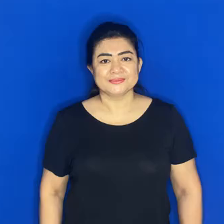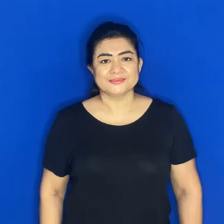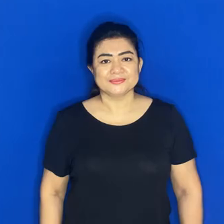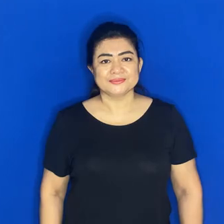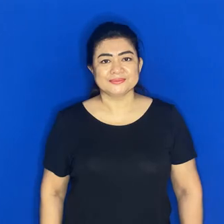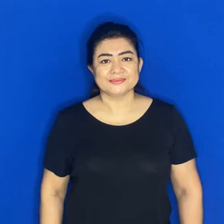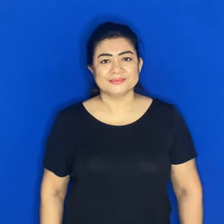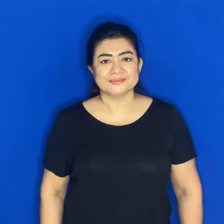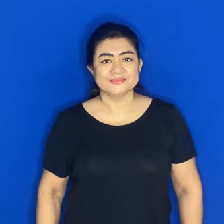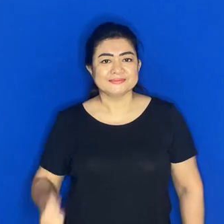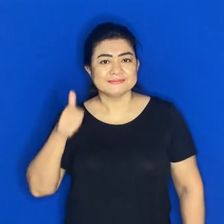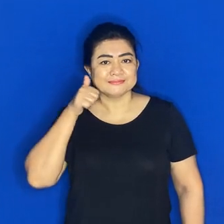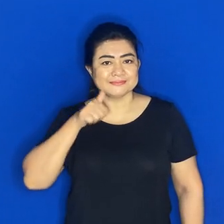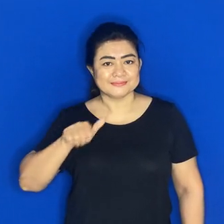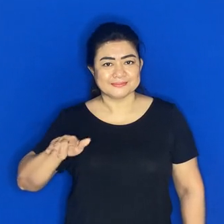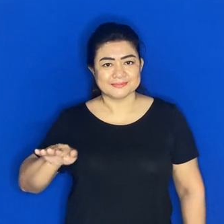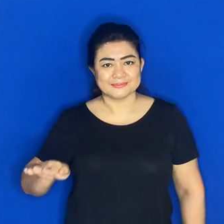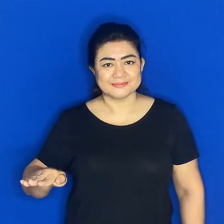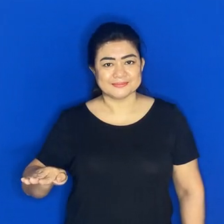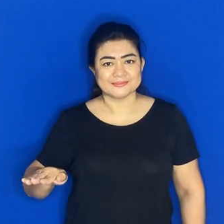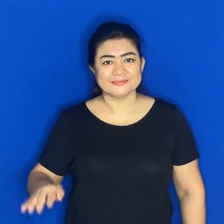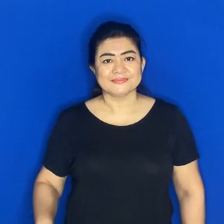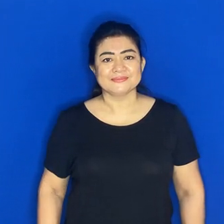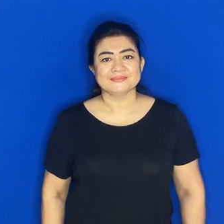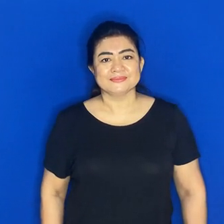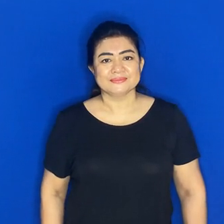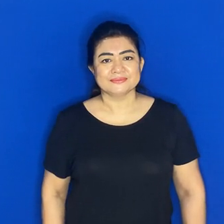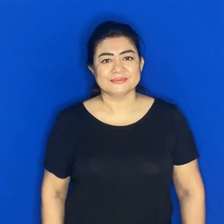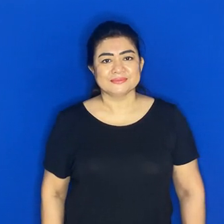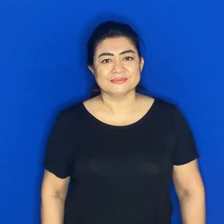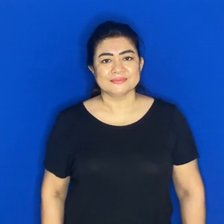girl